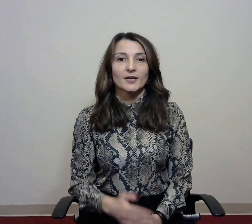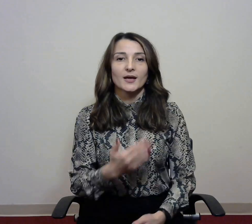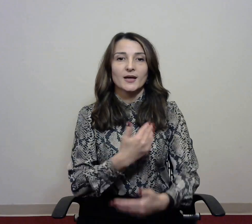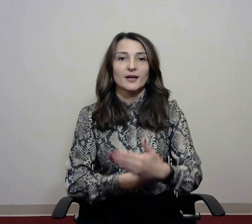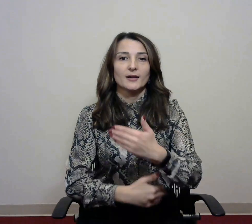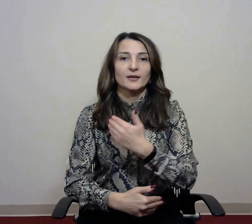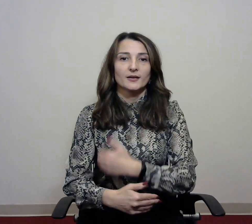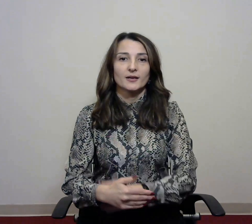əlil